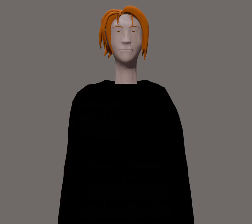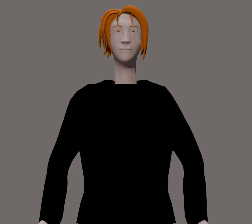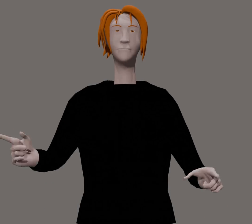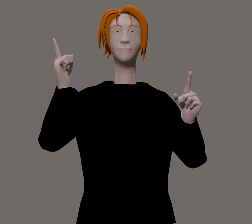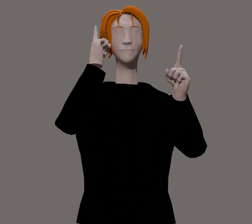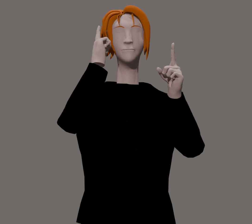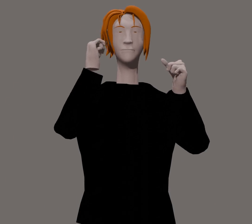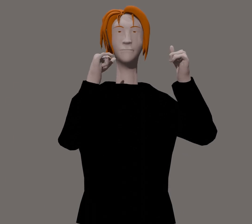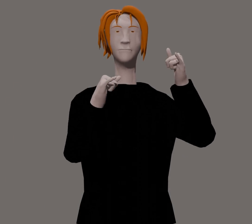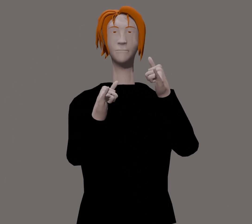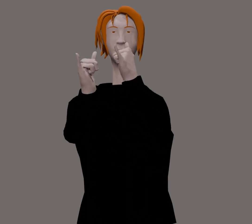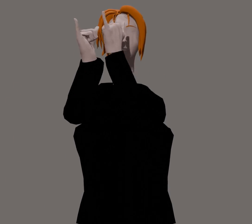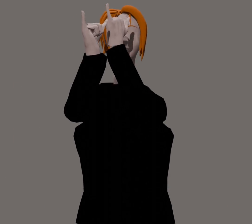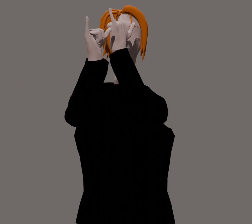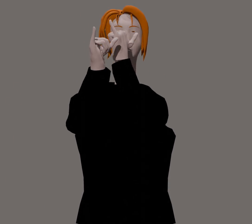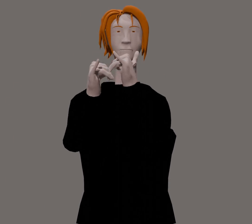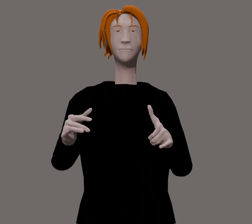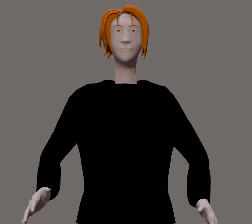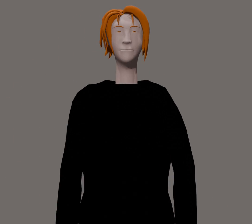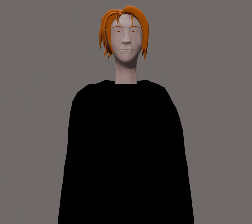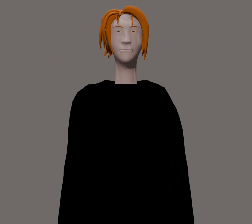Concur